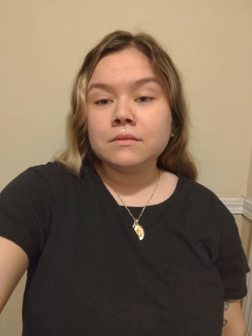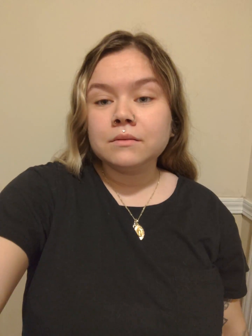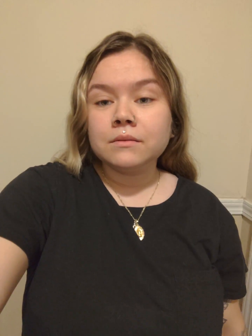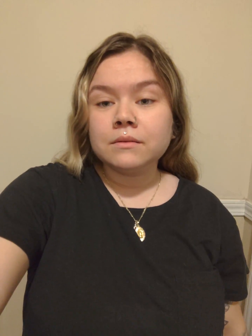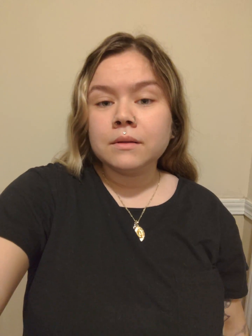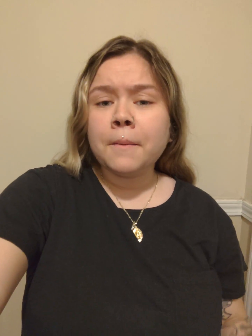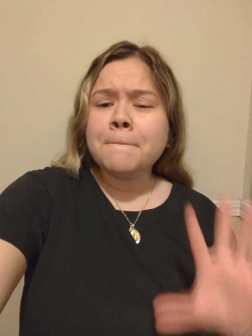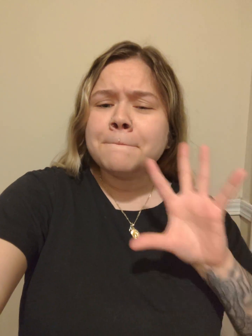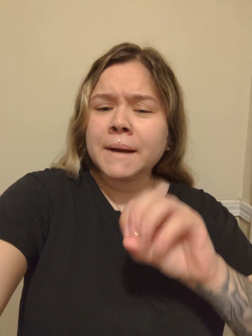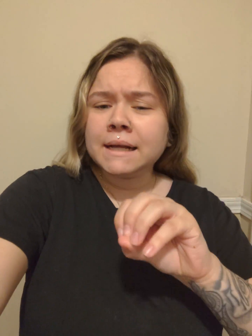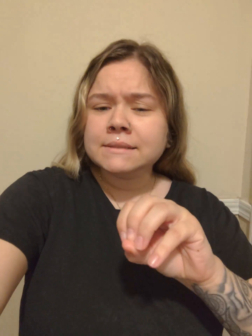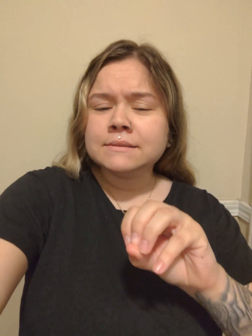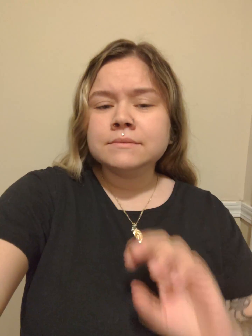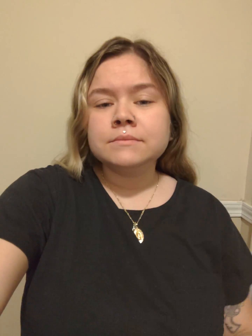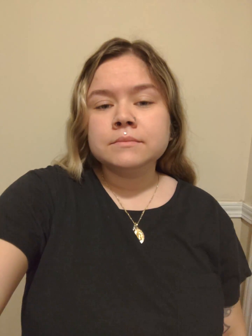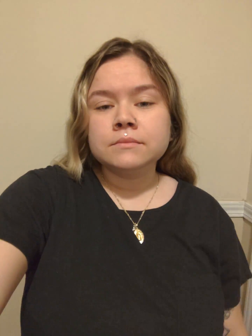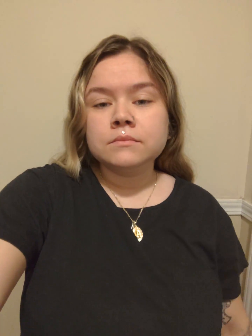bite